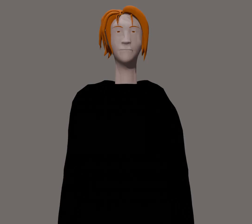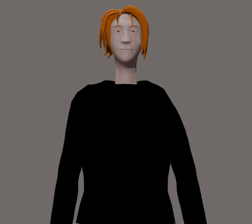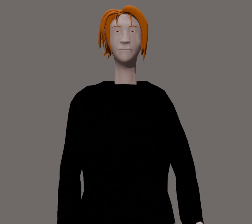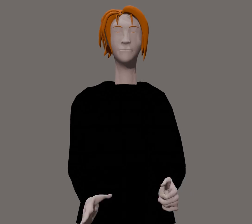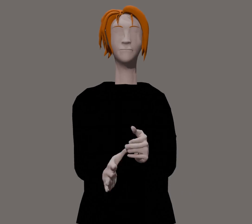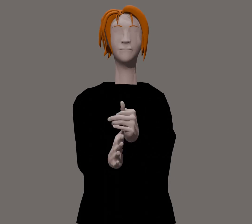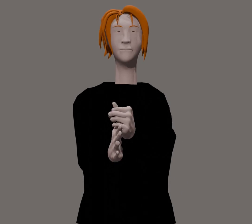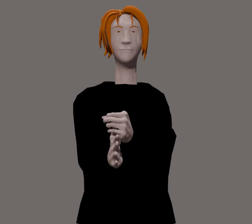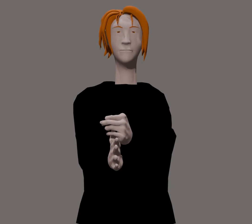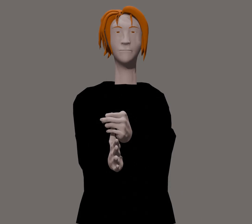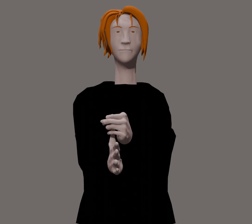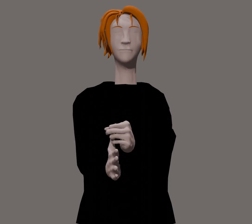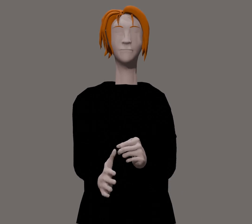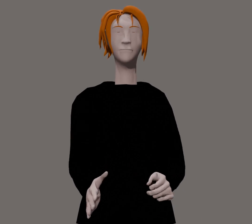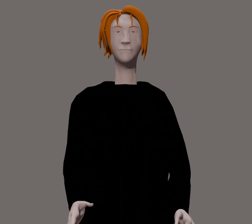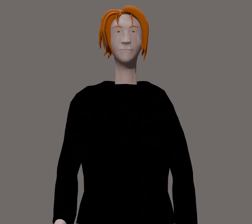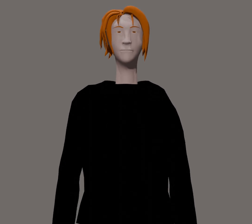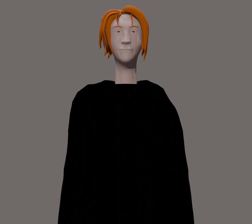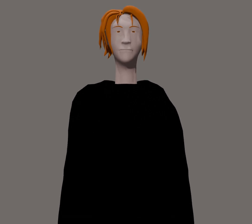Constipation